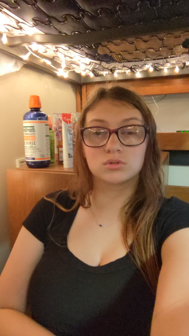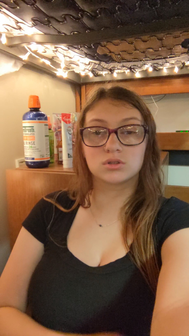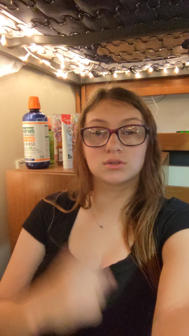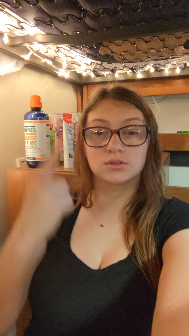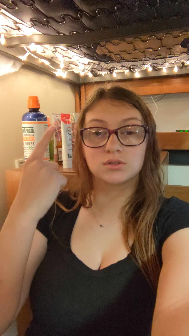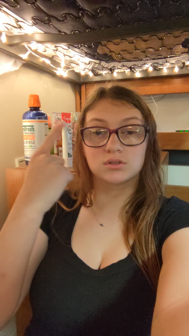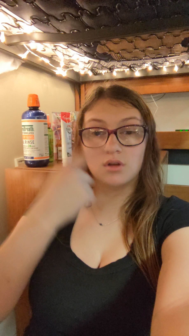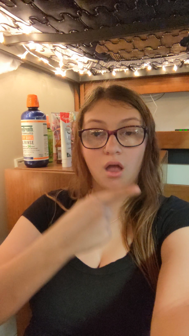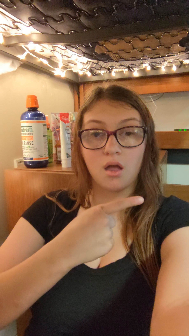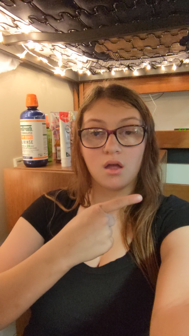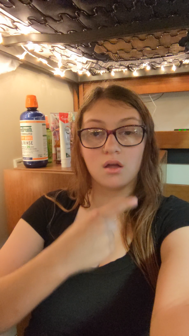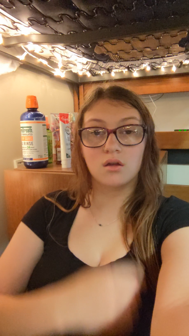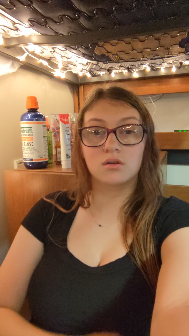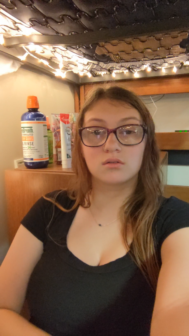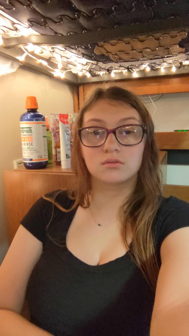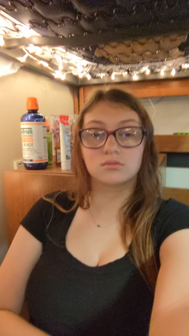day